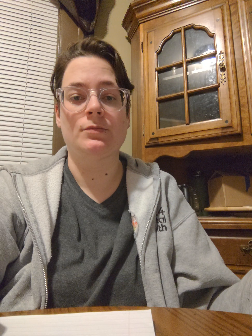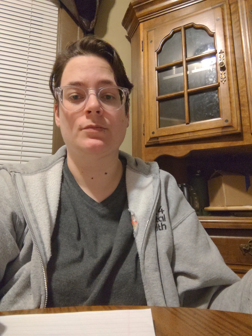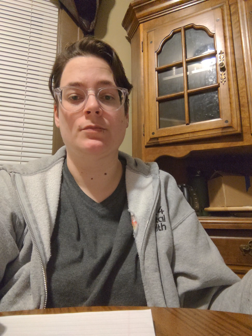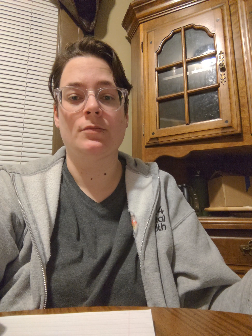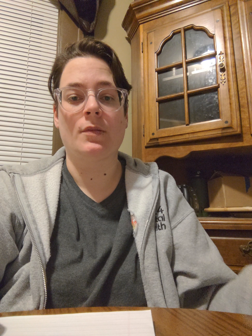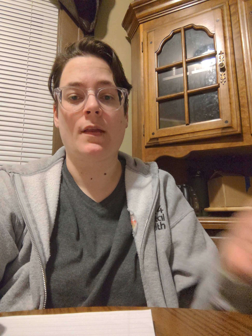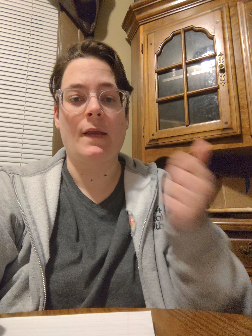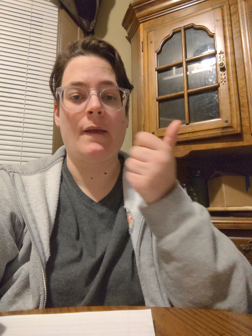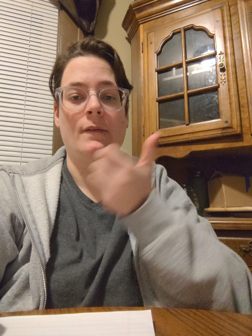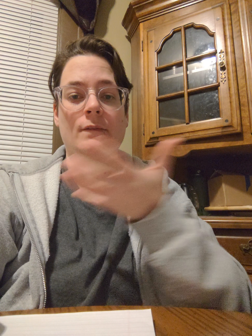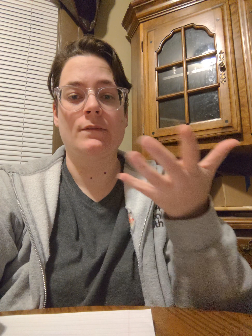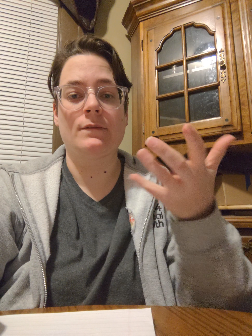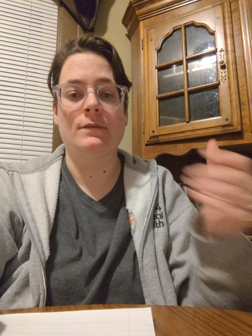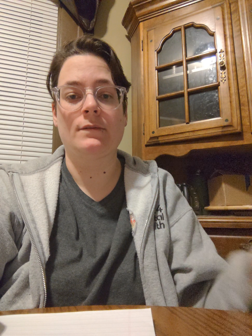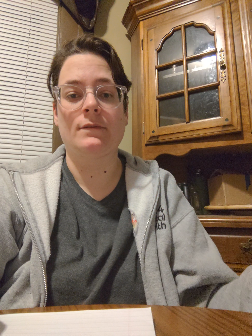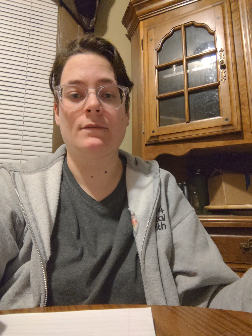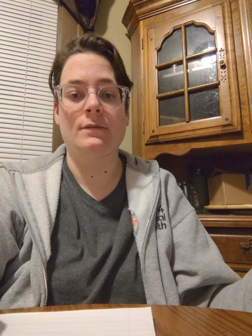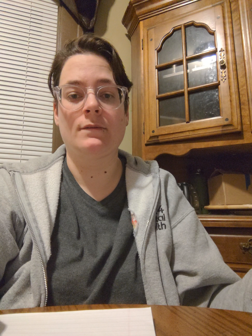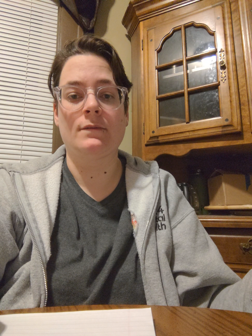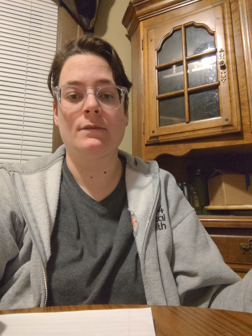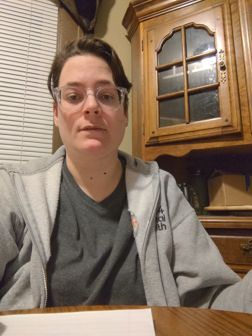every